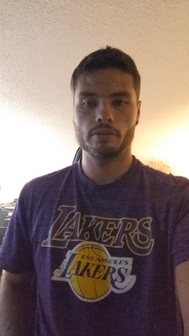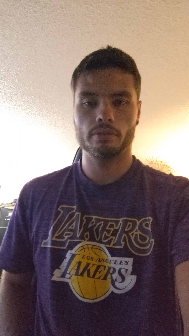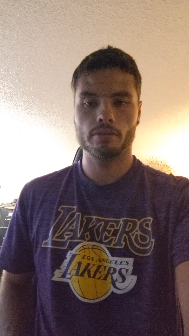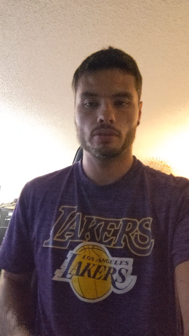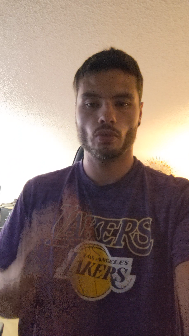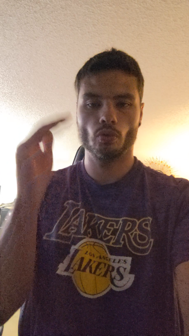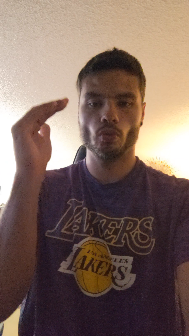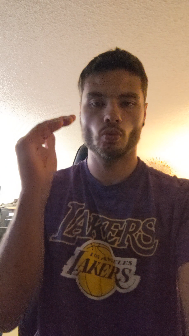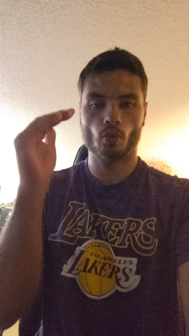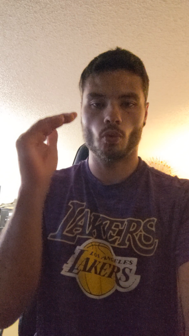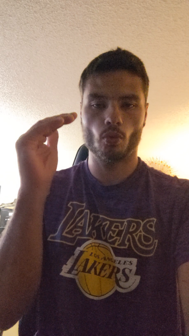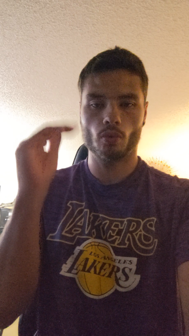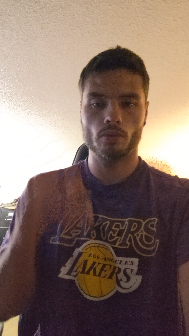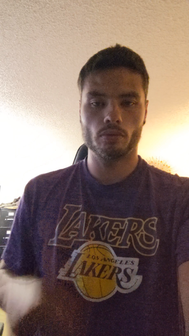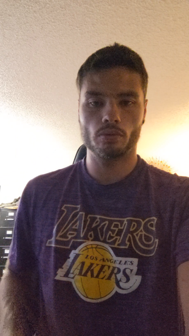short